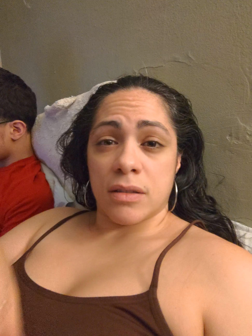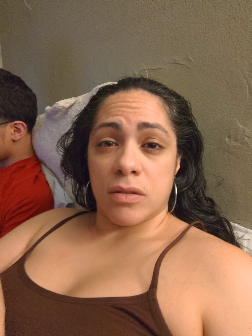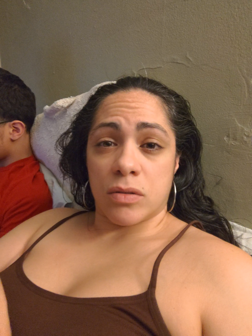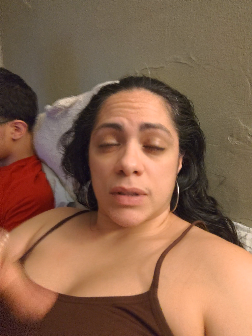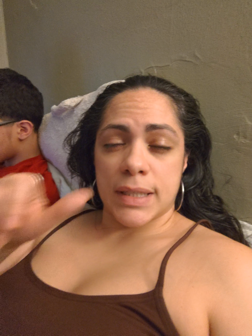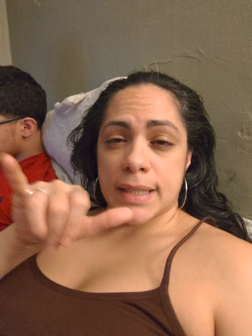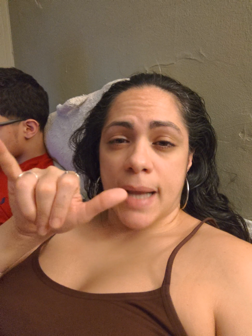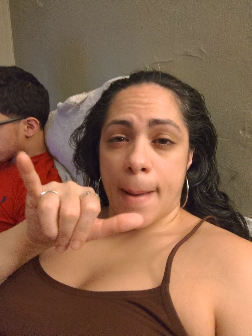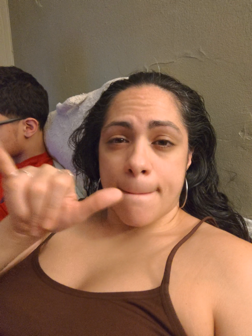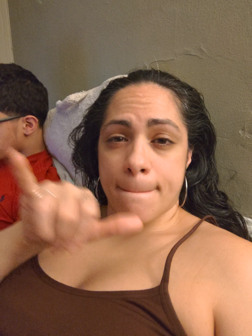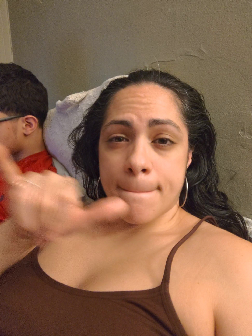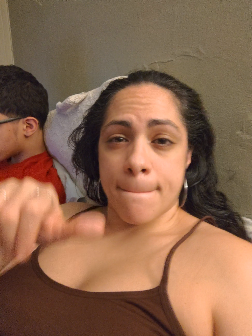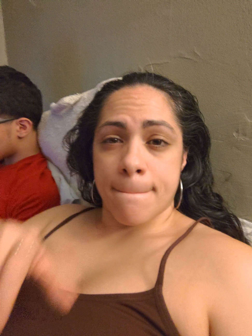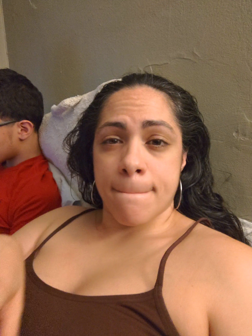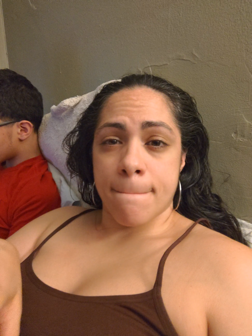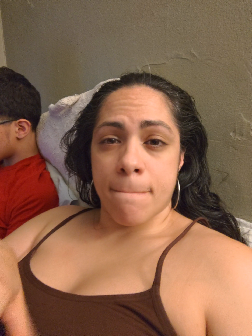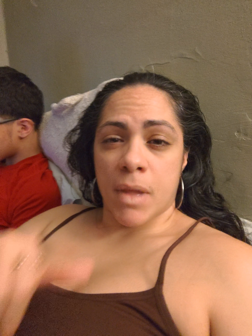same